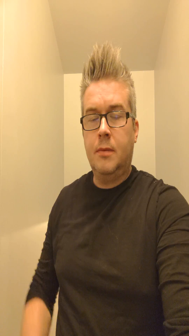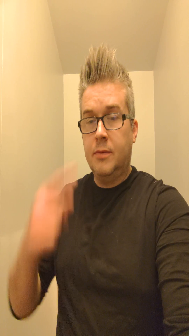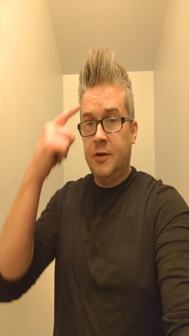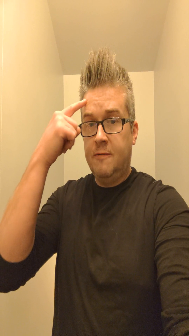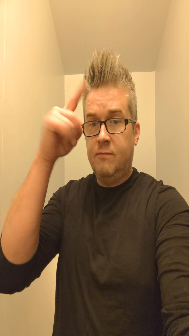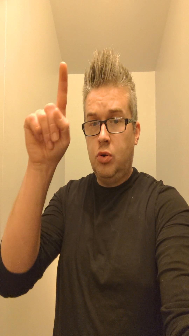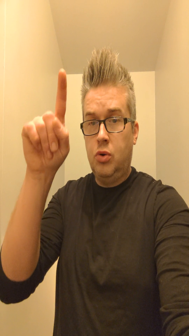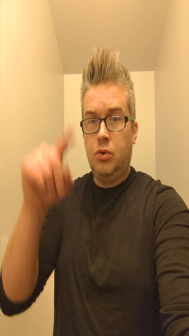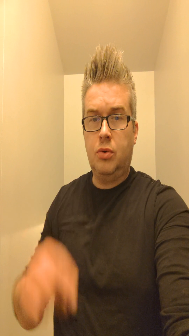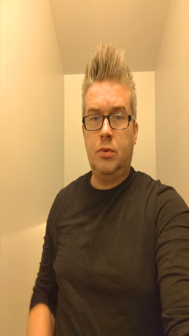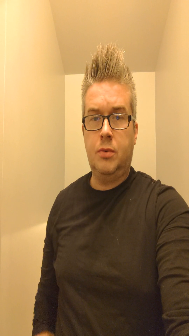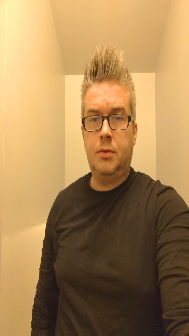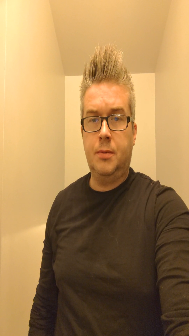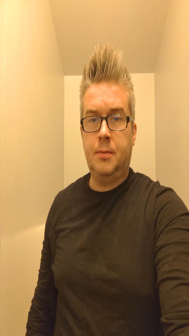for